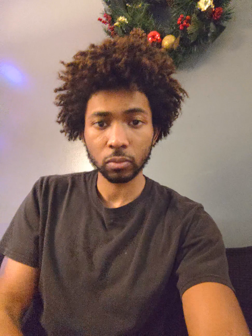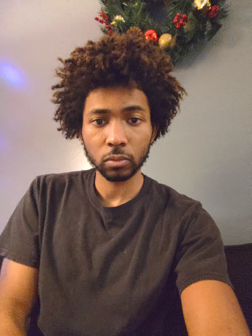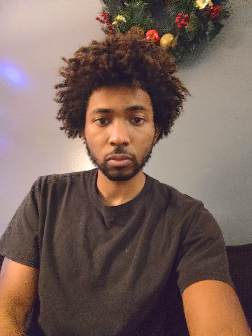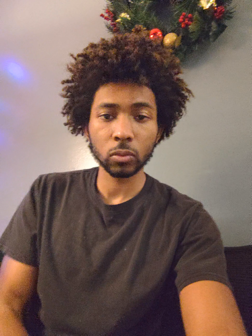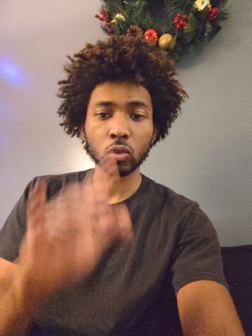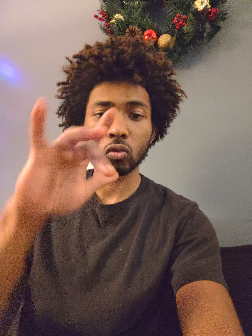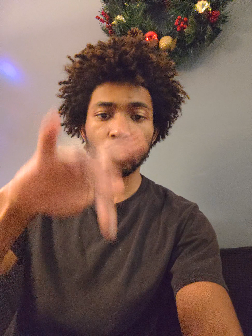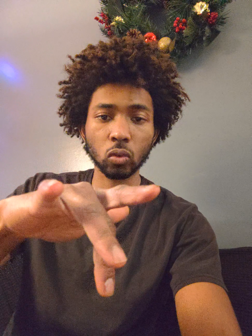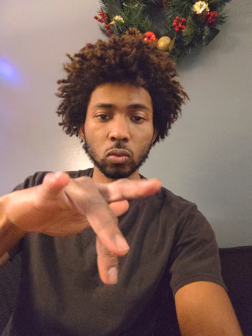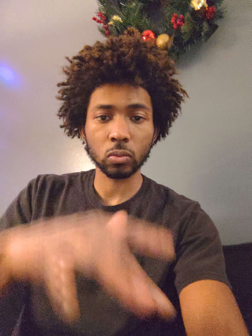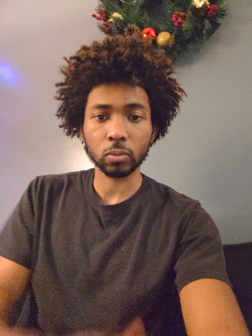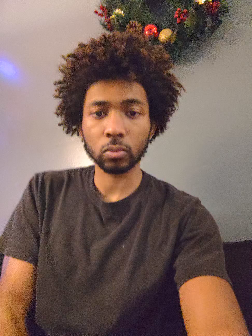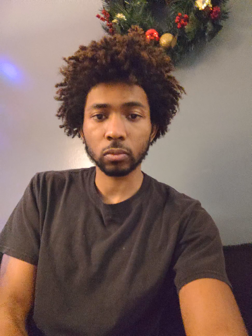touch